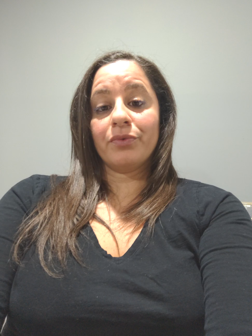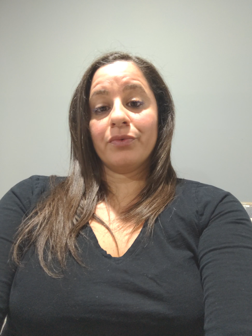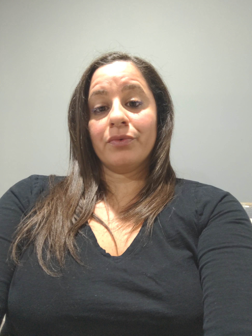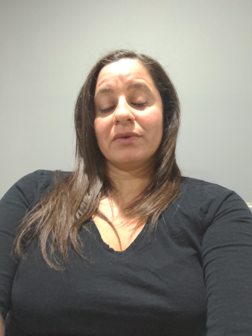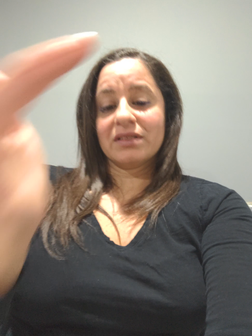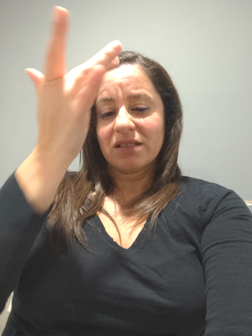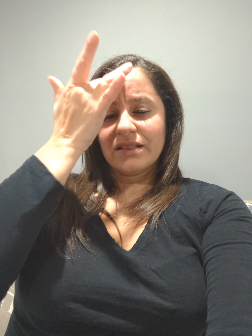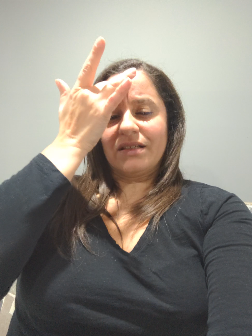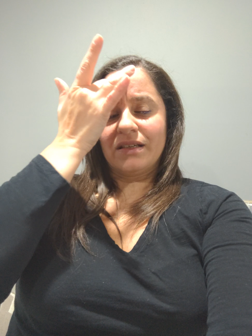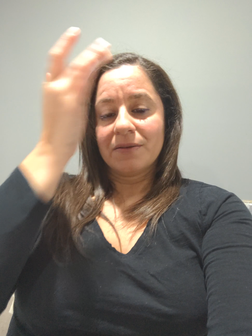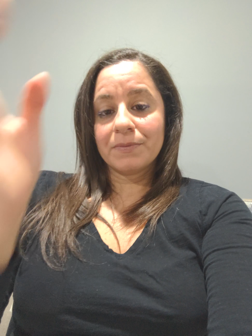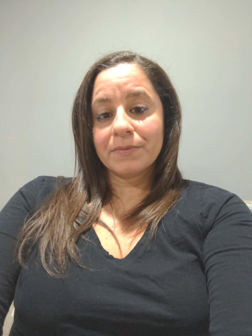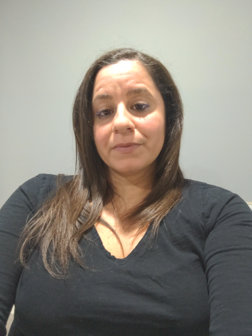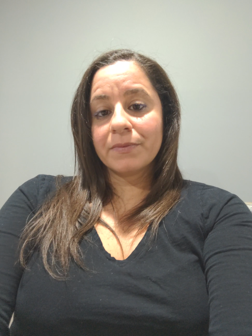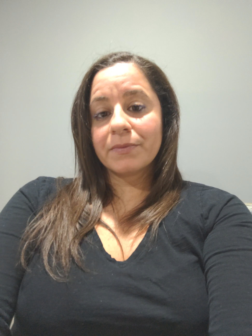sick